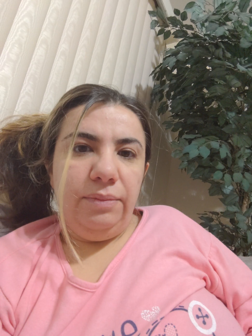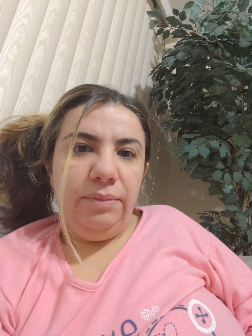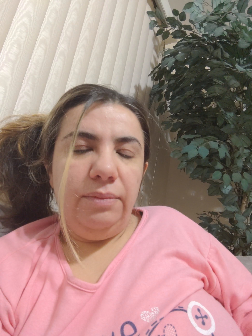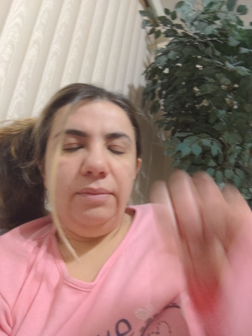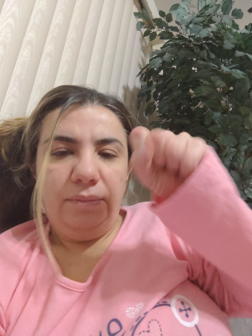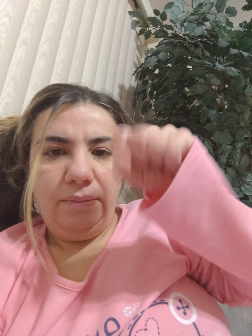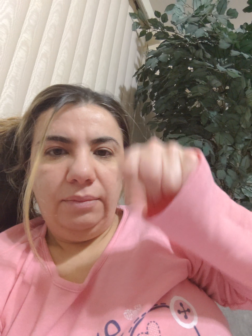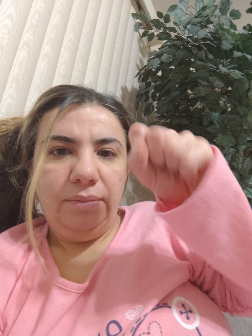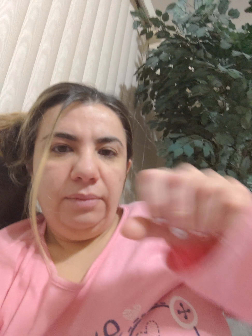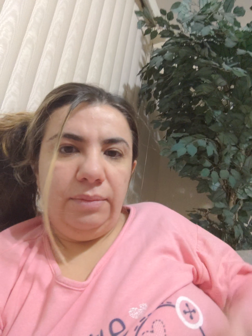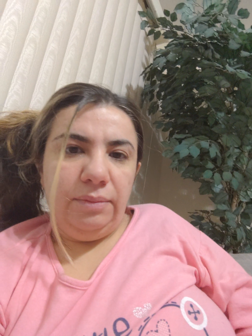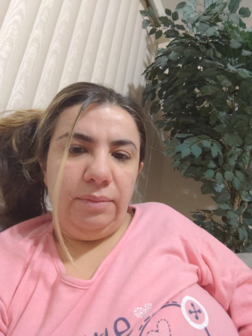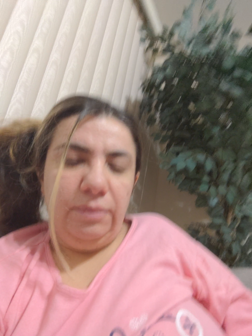yes